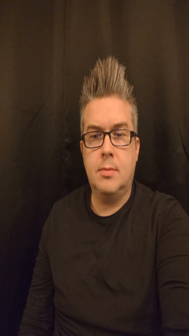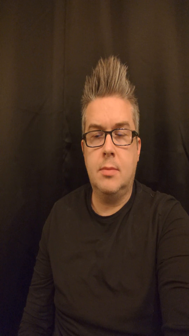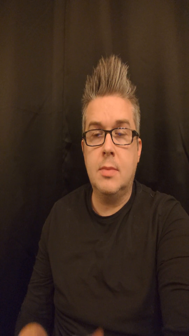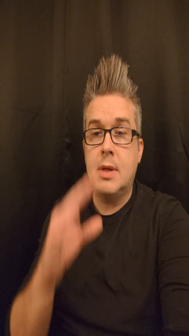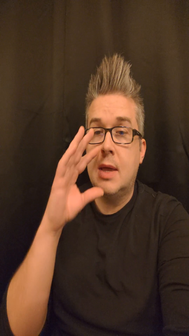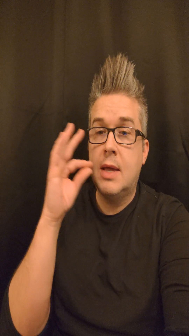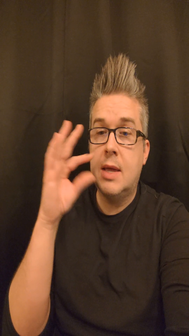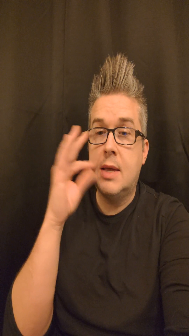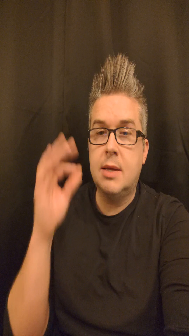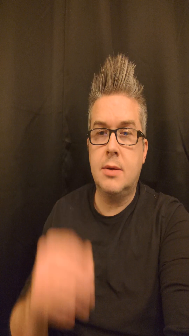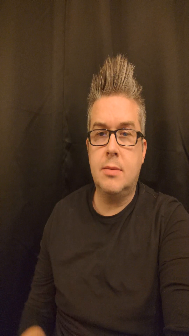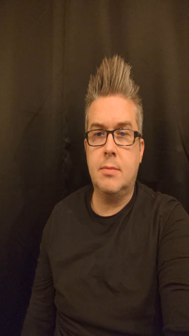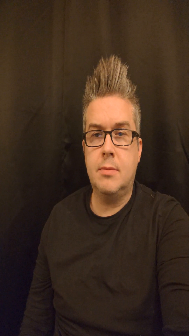cat